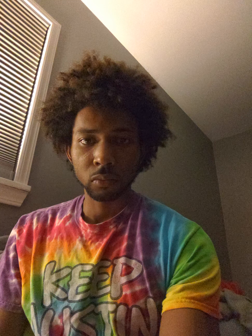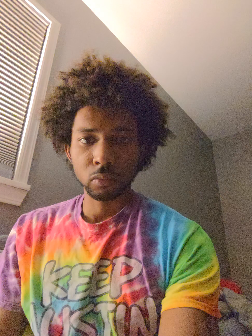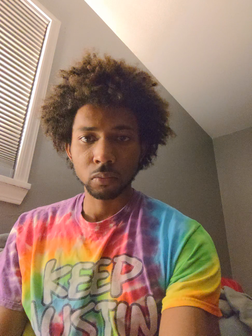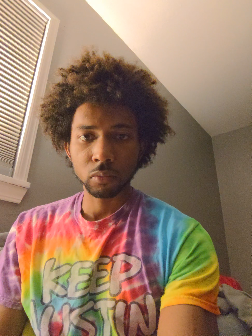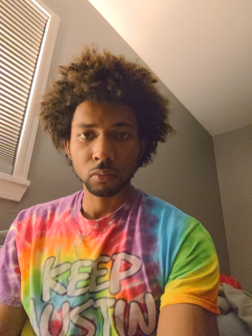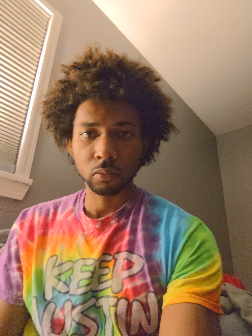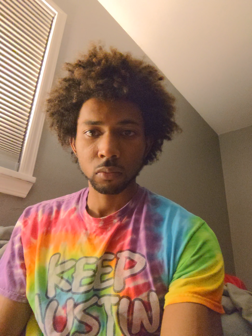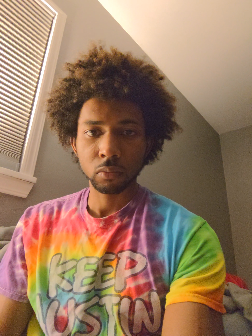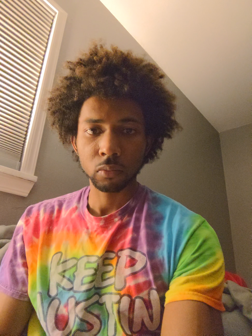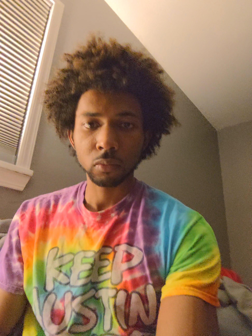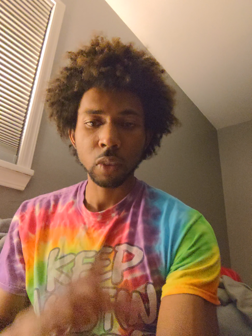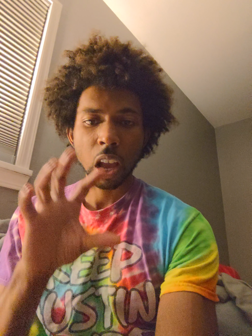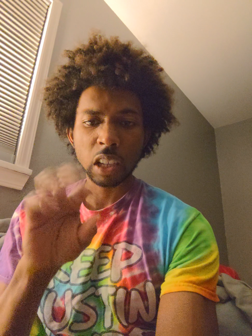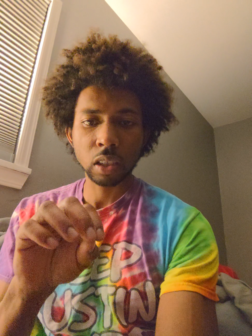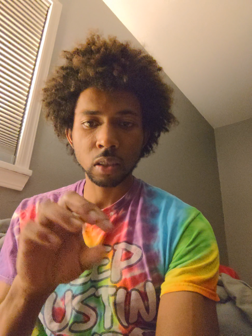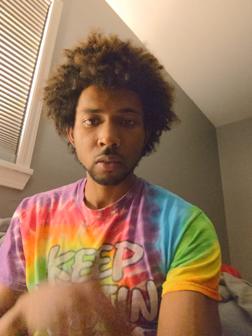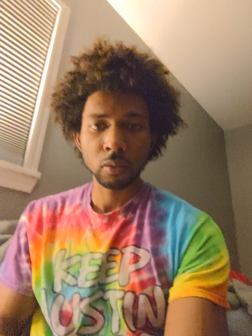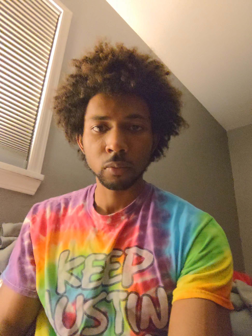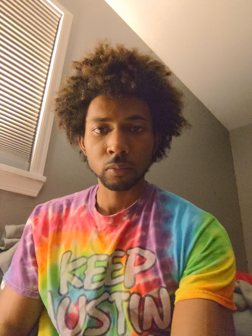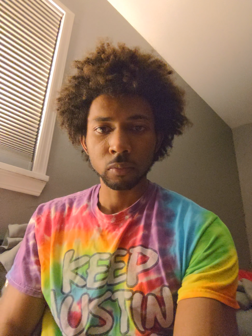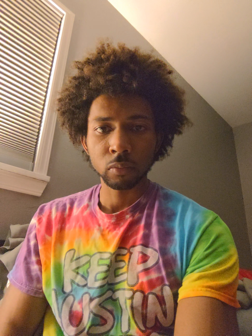bite